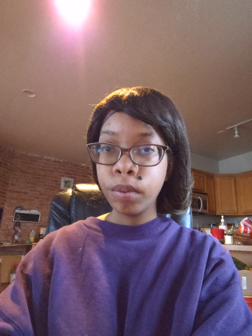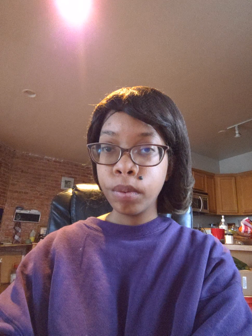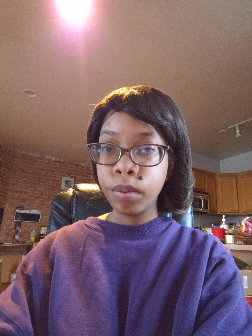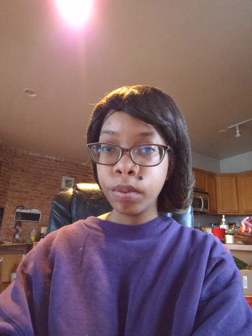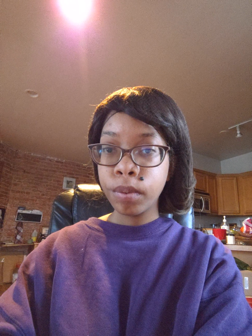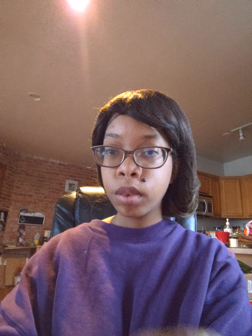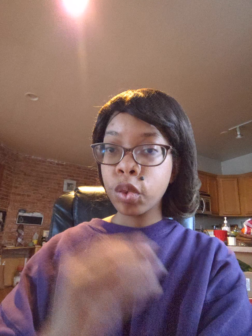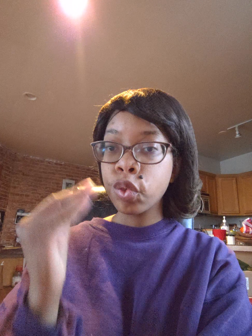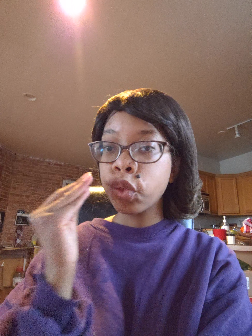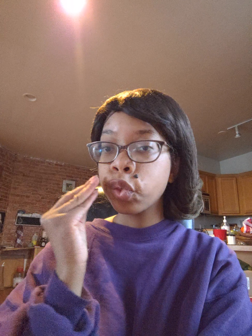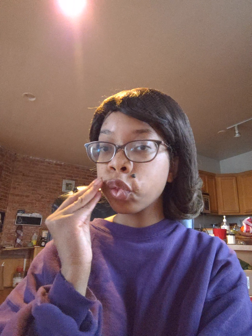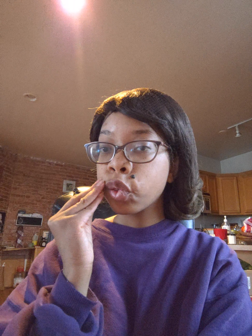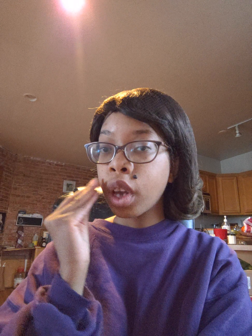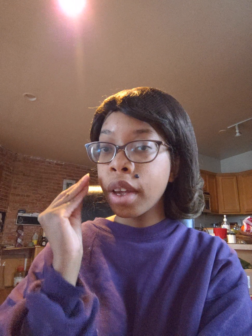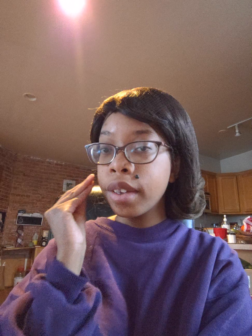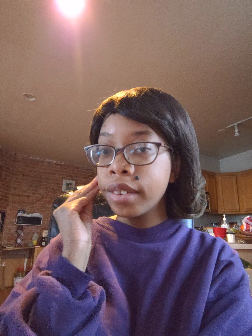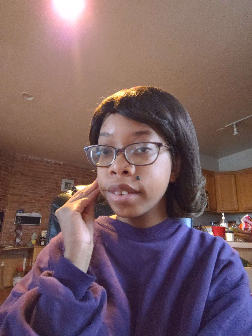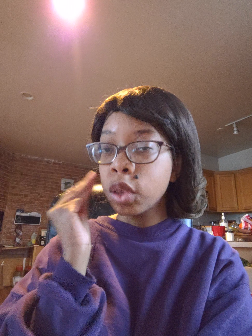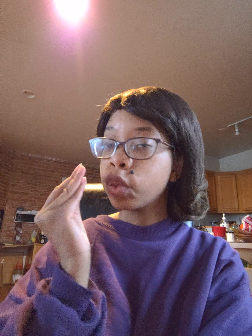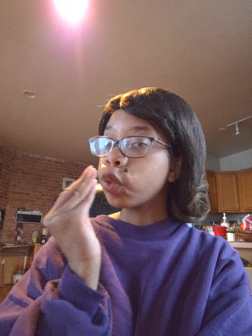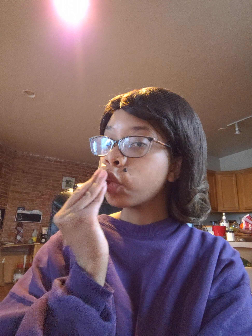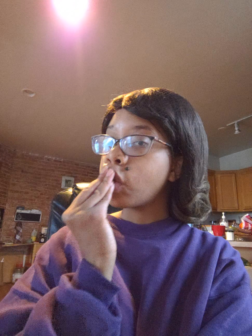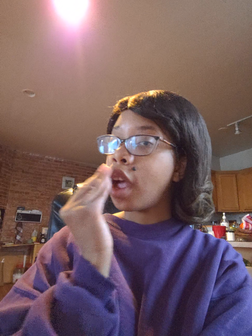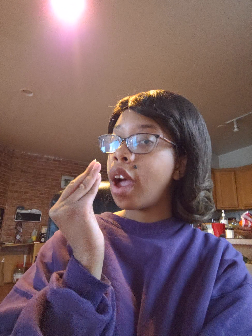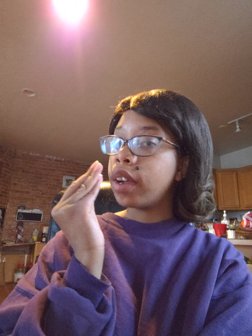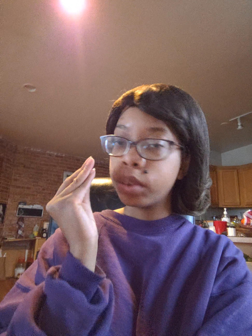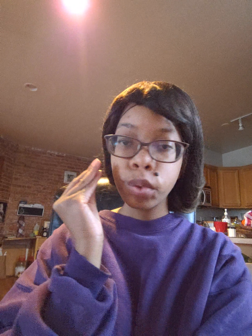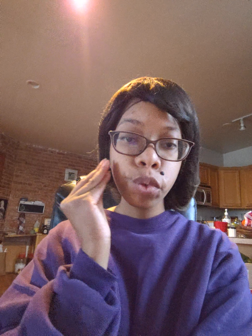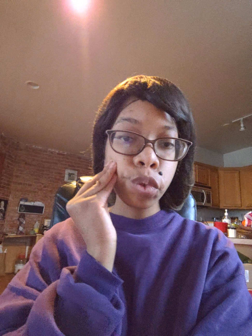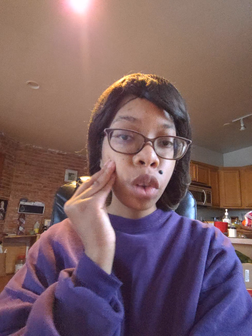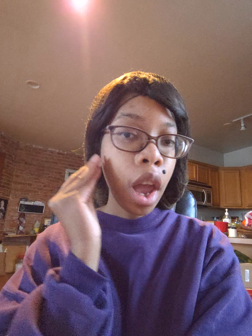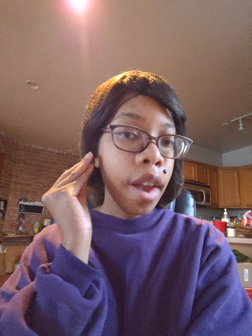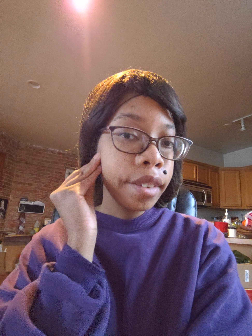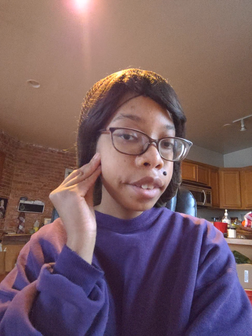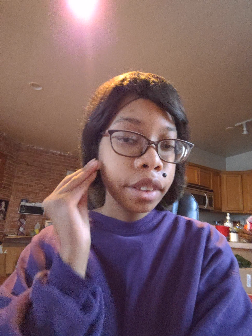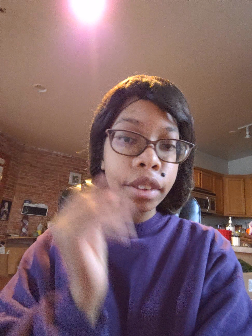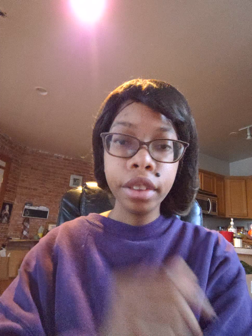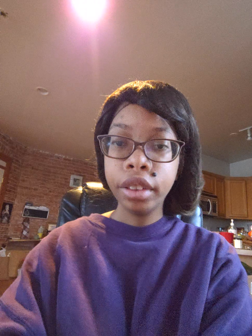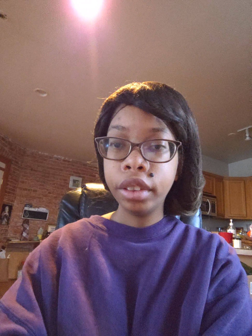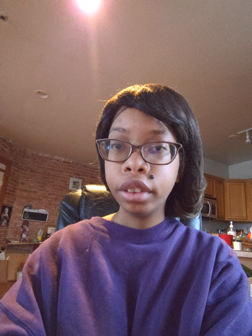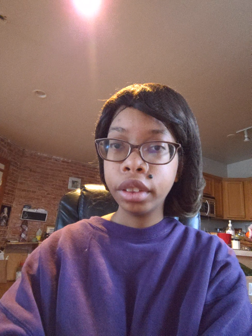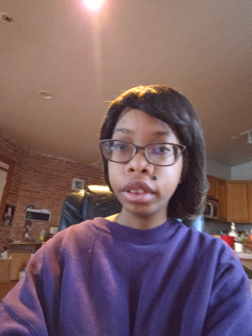kiss